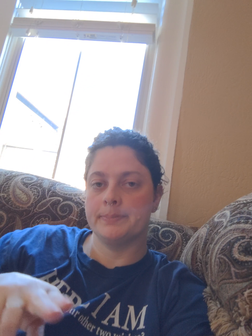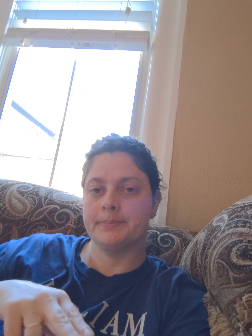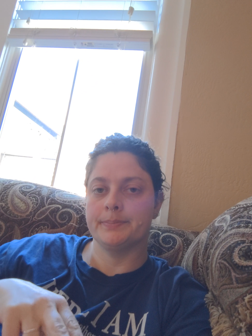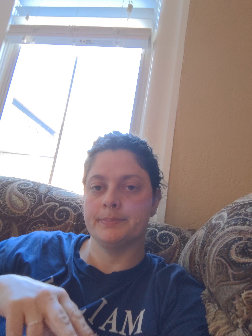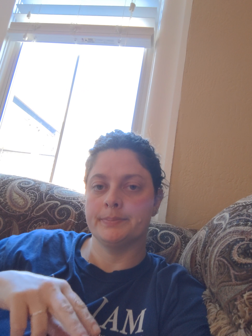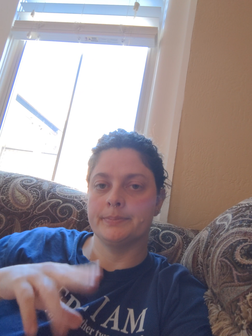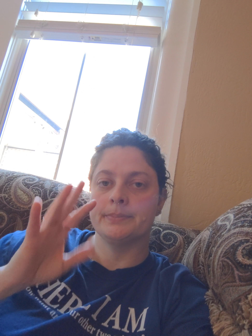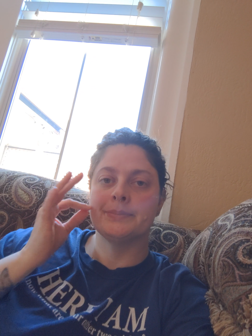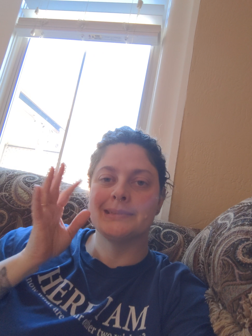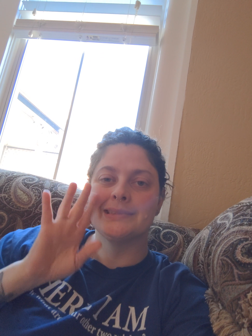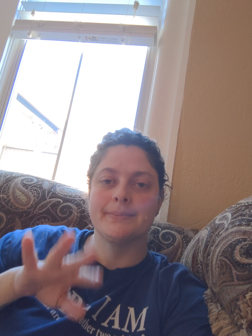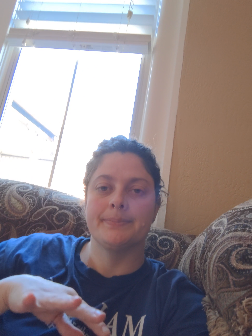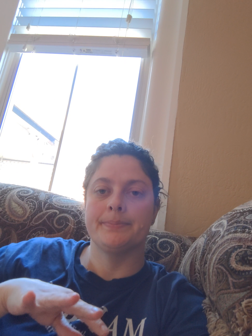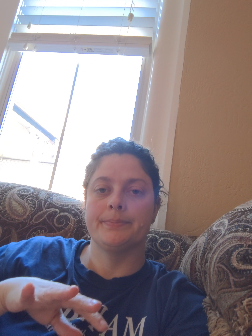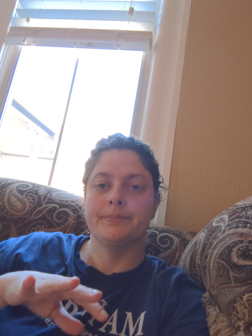bee